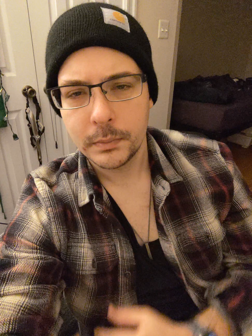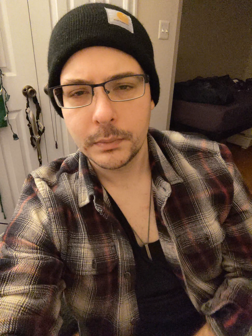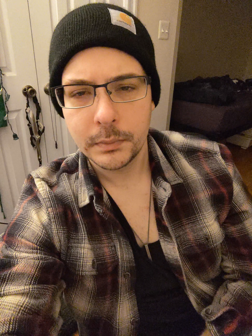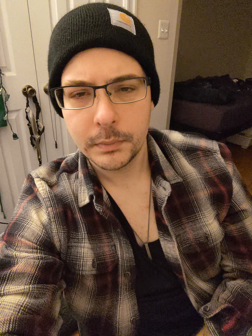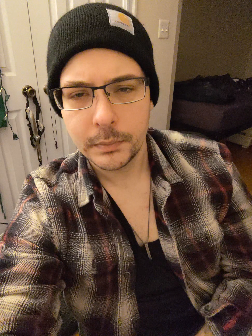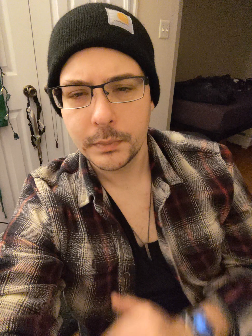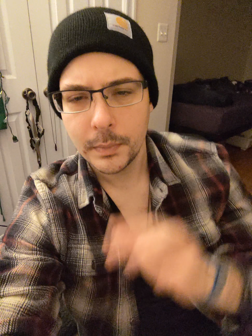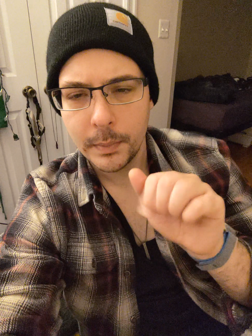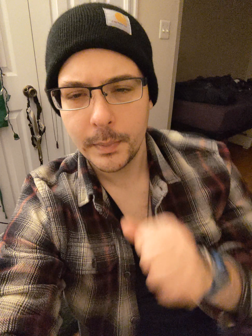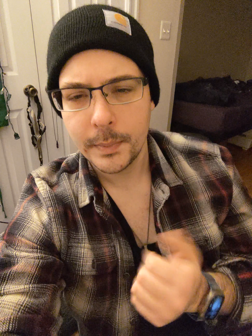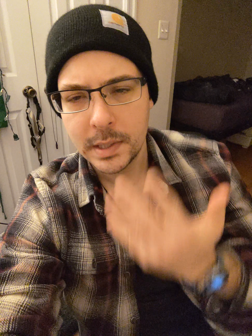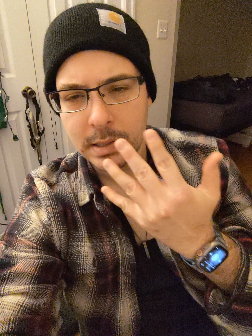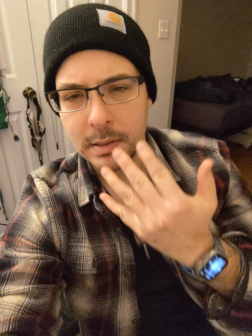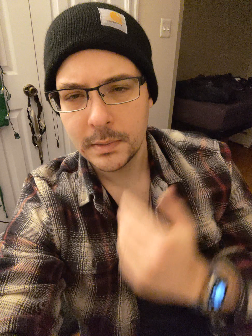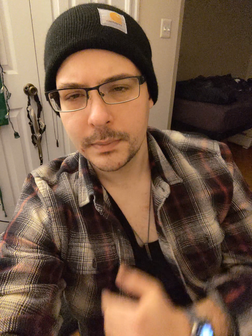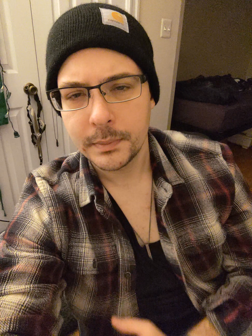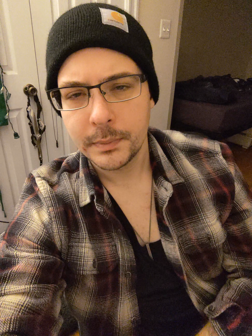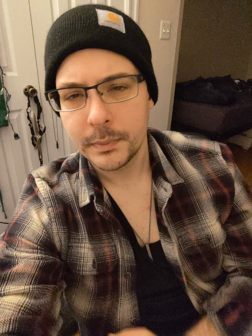mitten